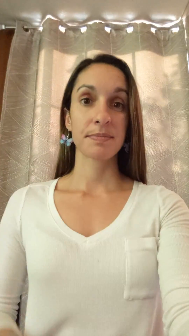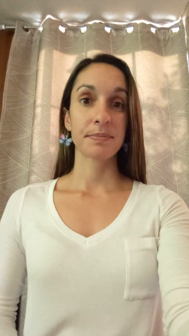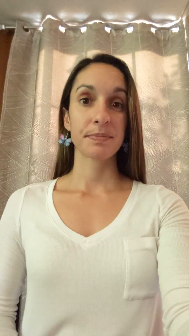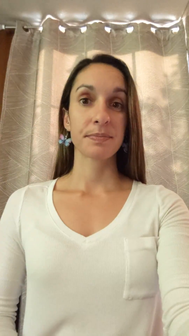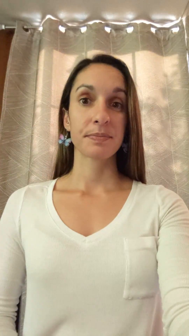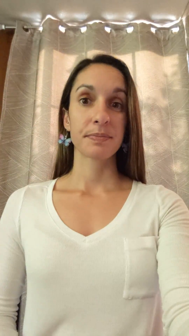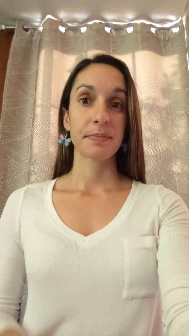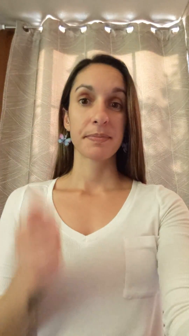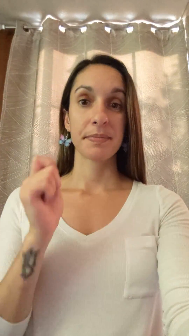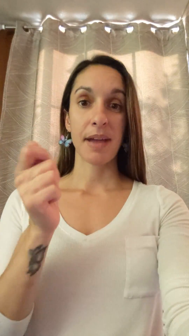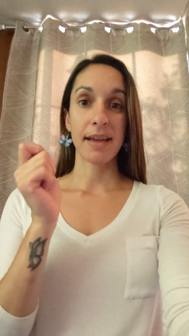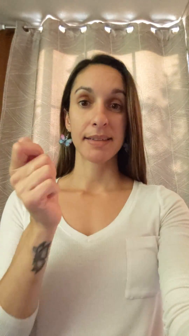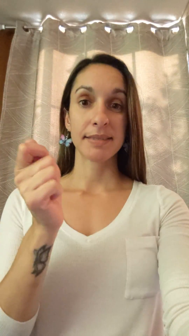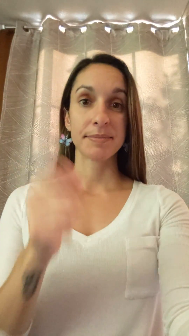bat